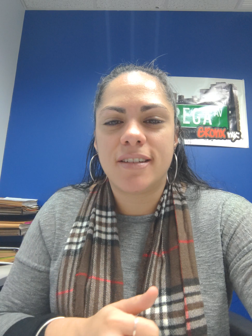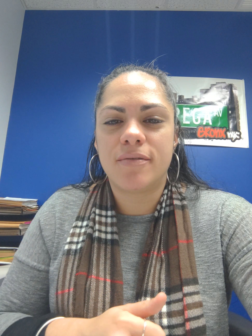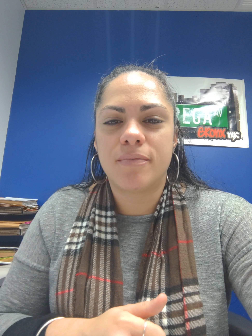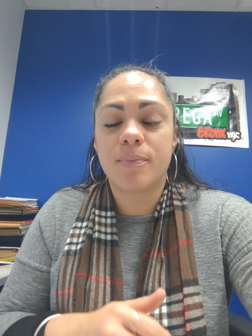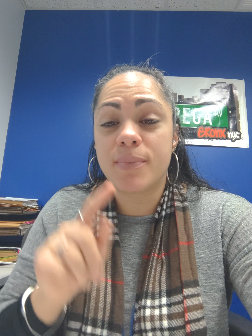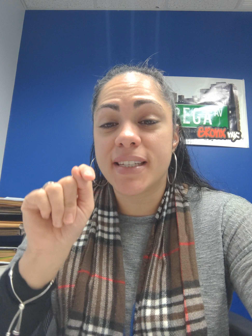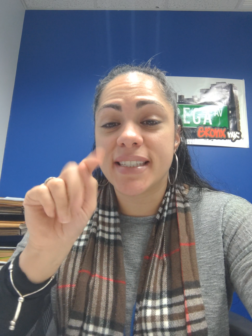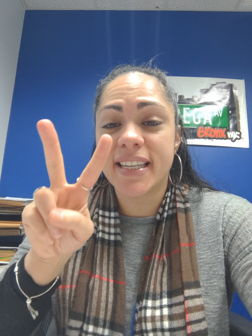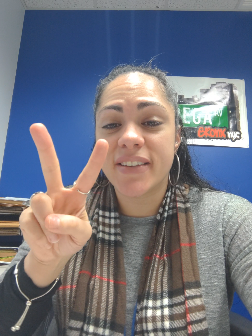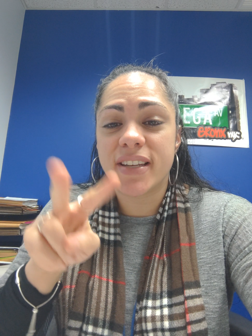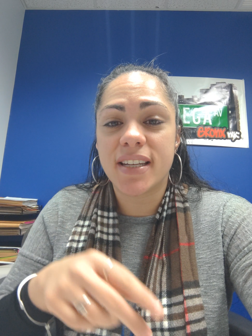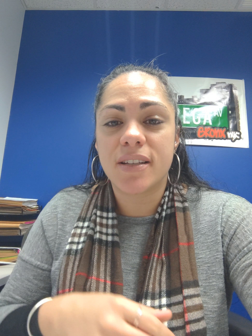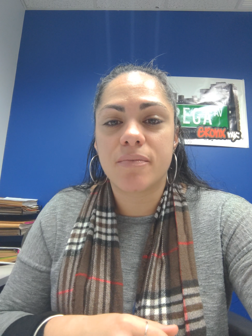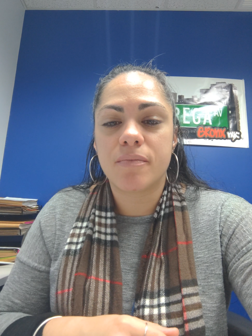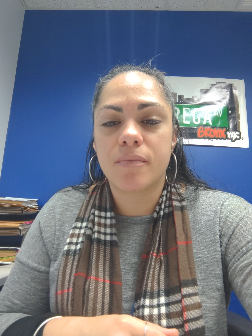TV